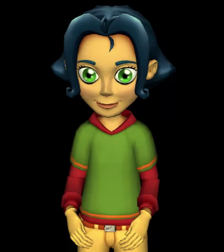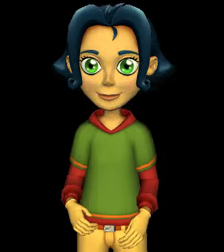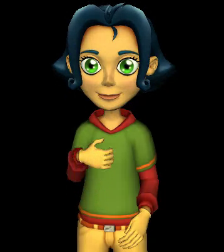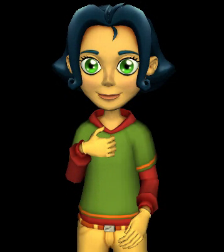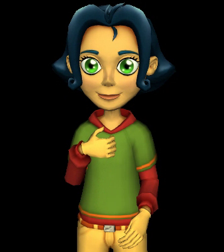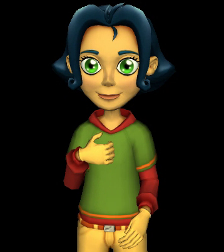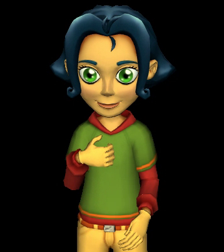غني